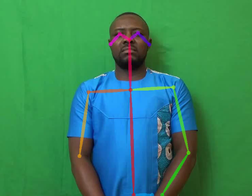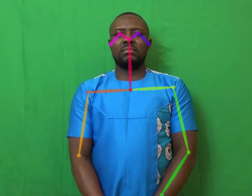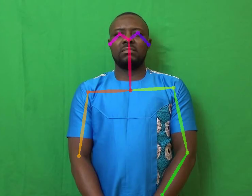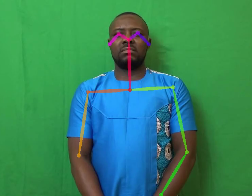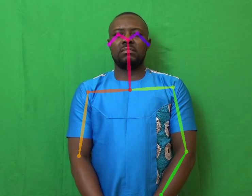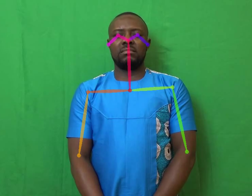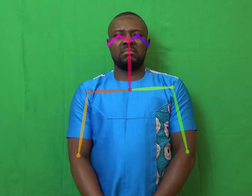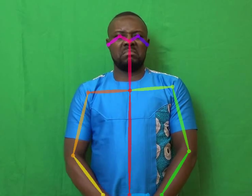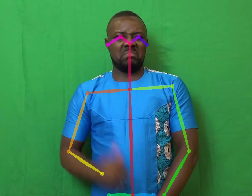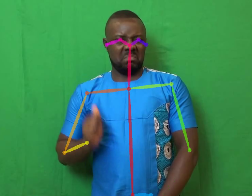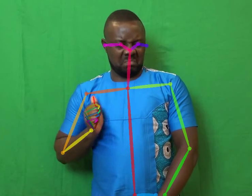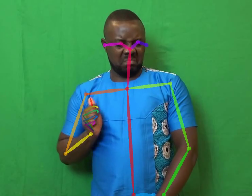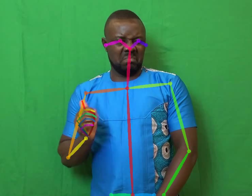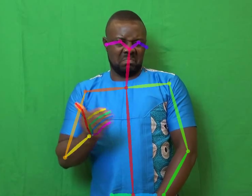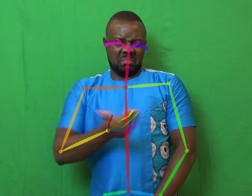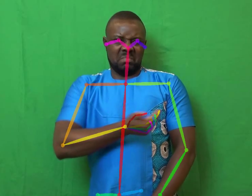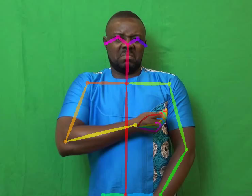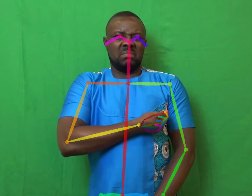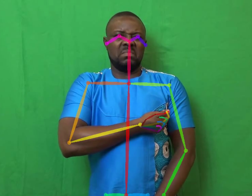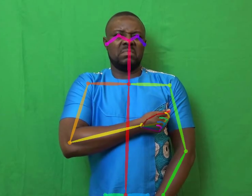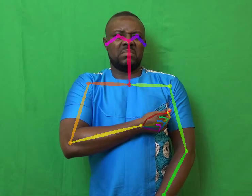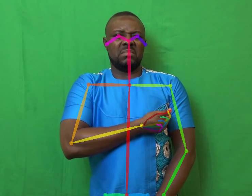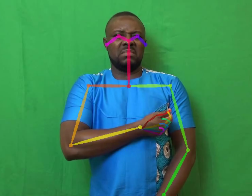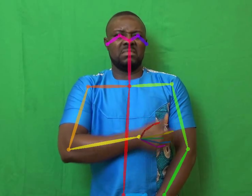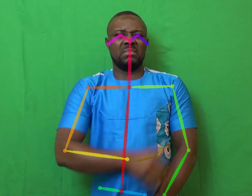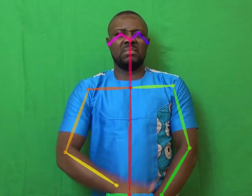ourselves